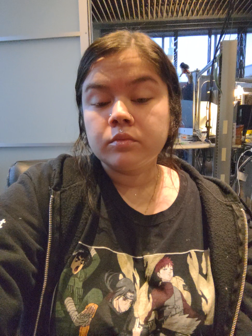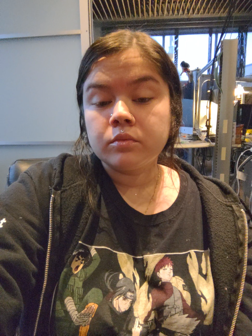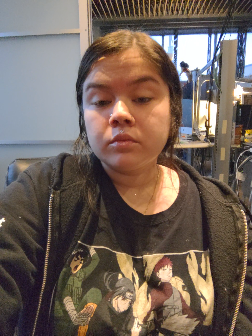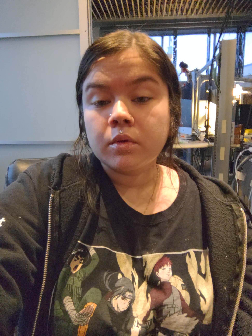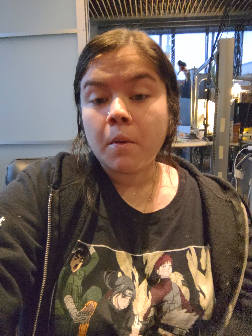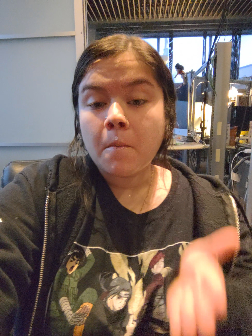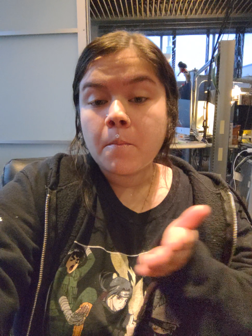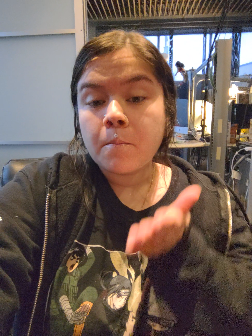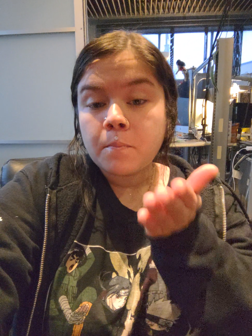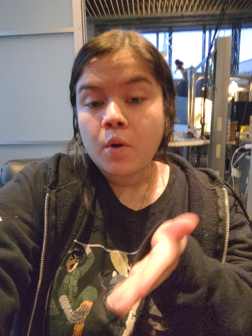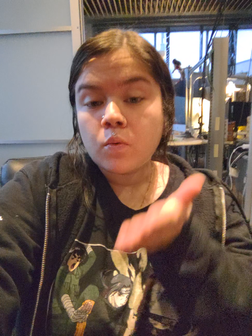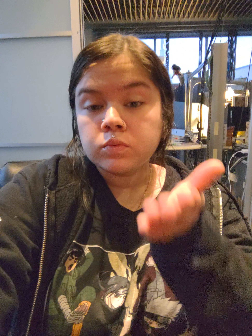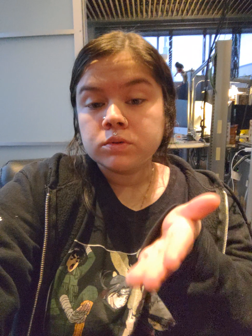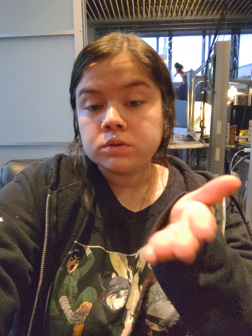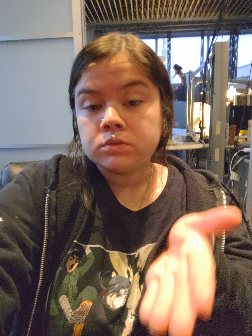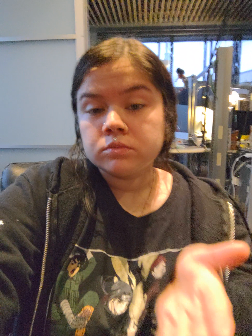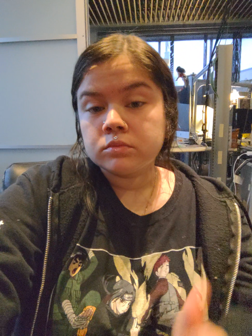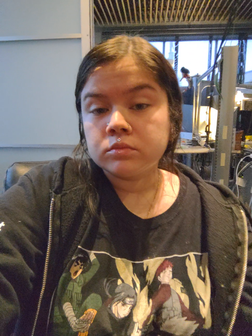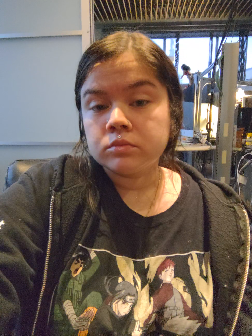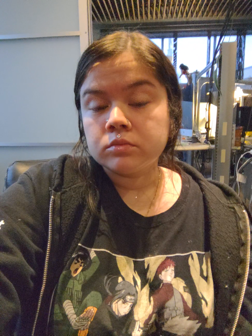boat